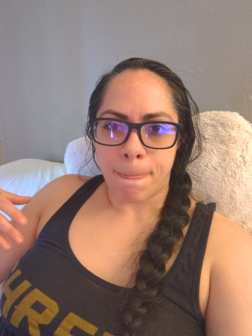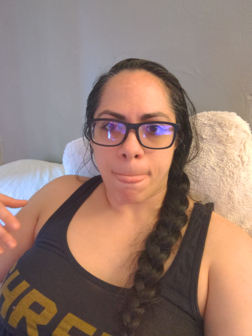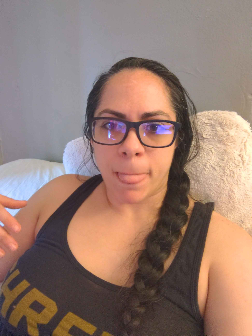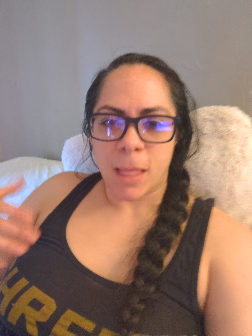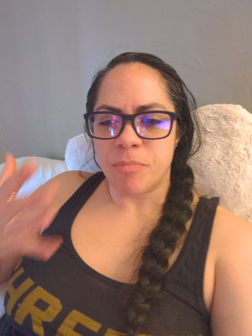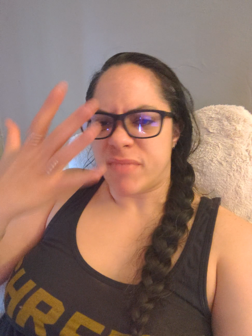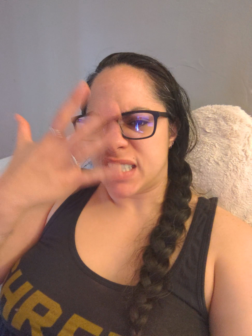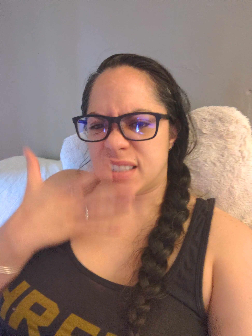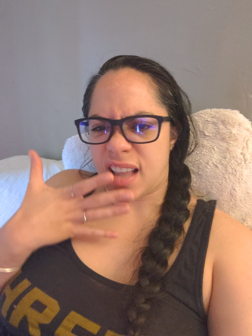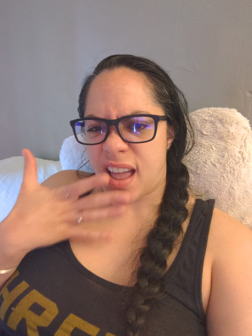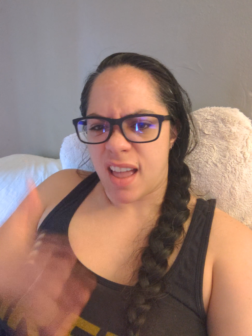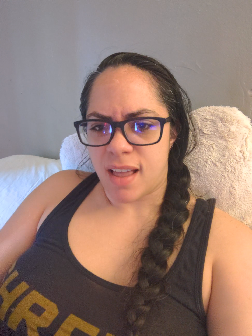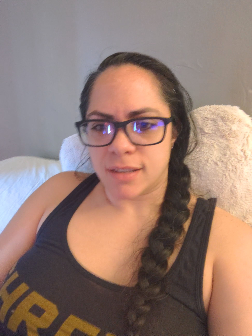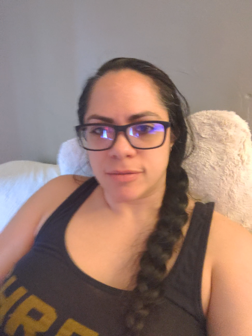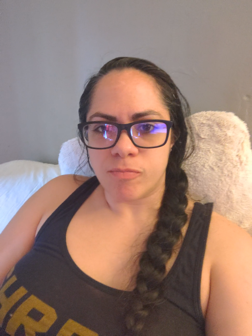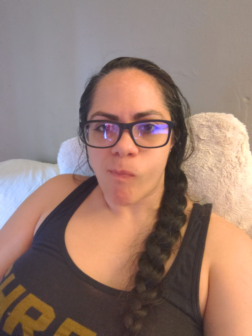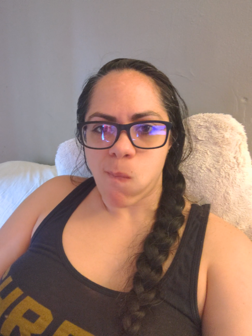sad